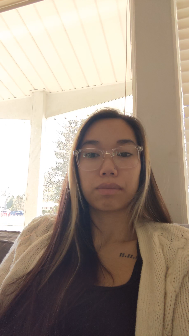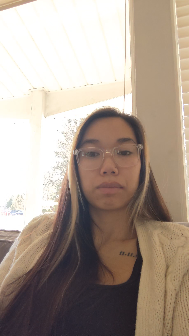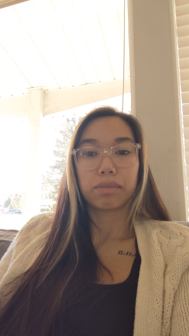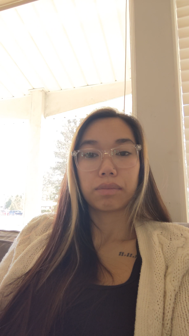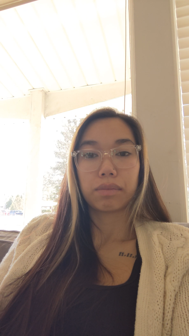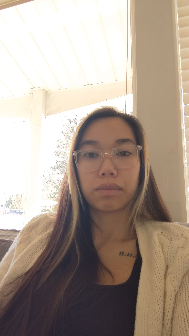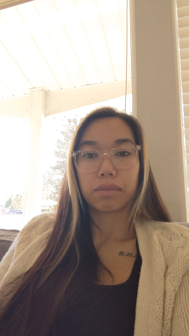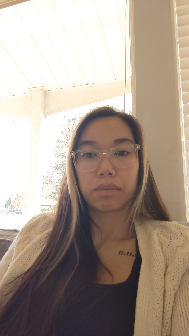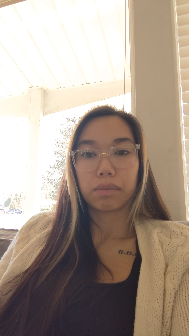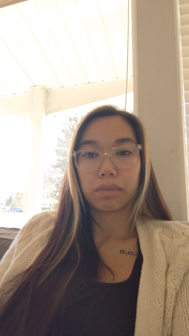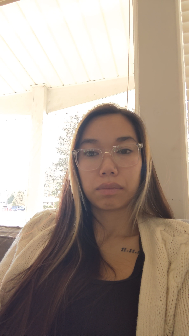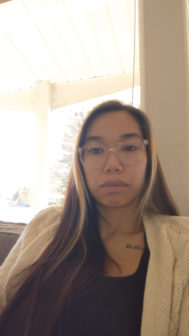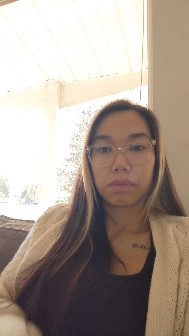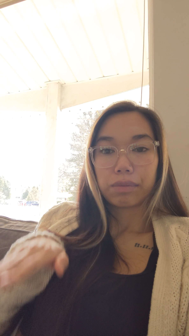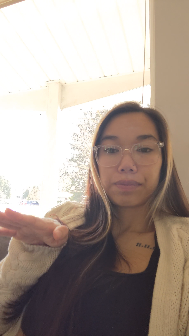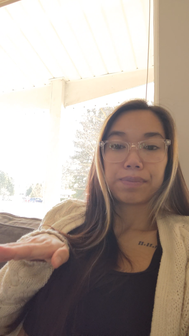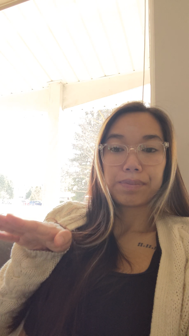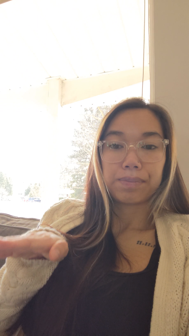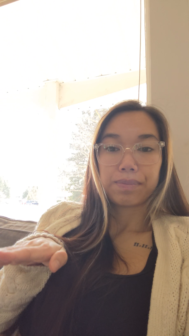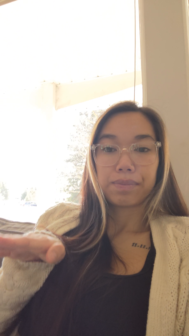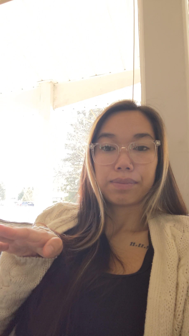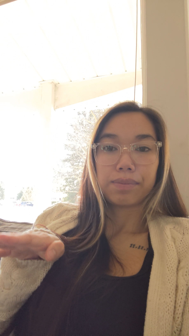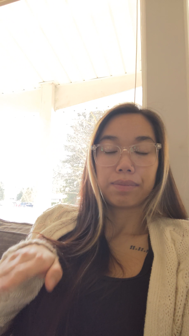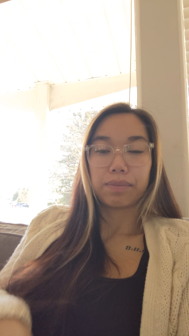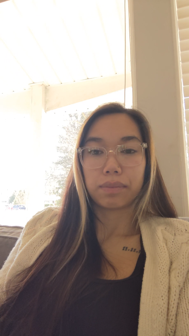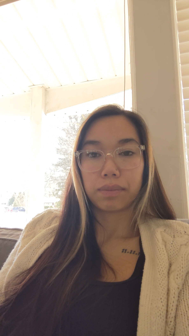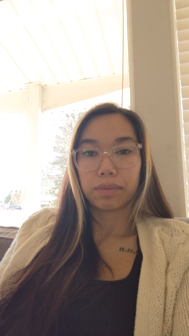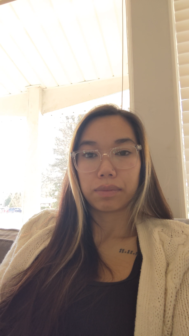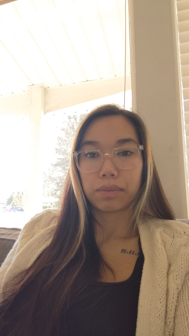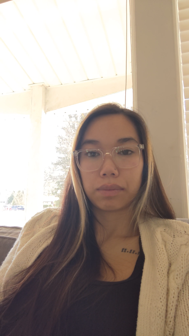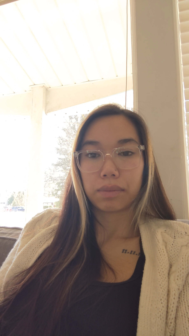penguin